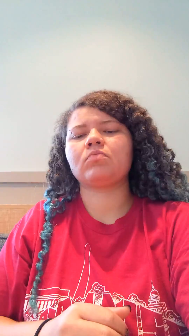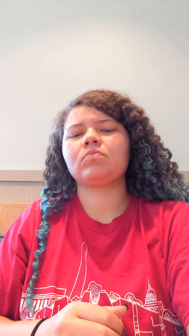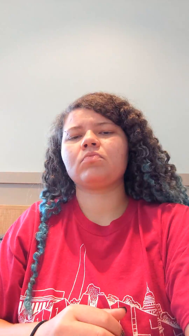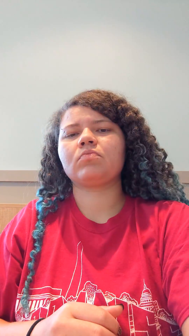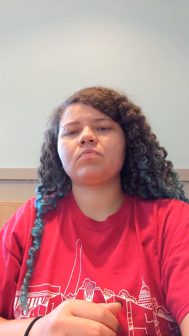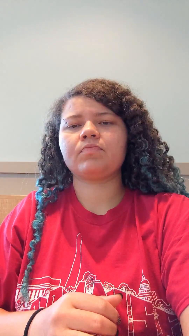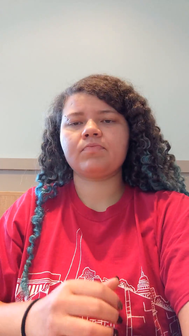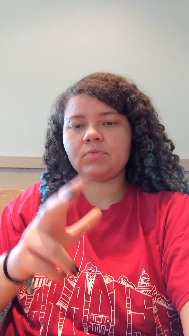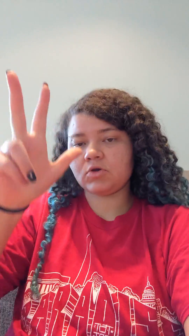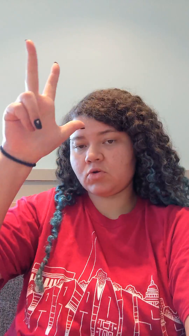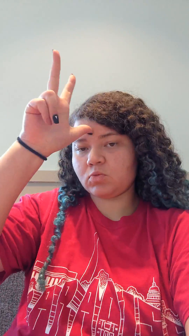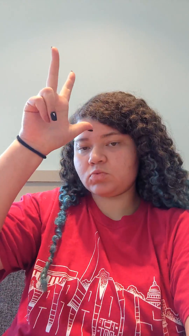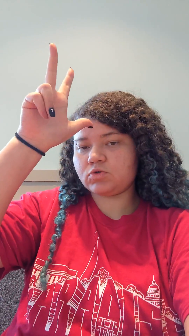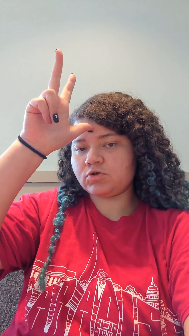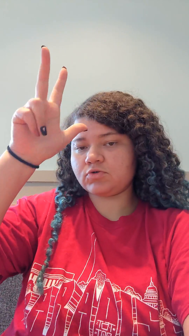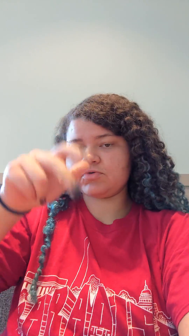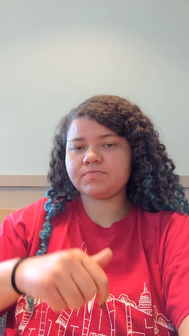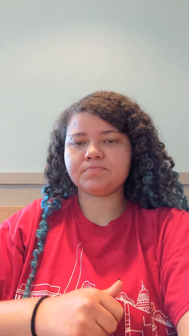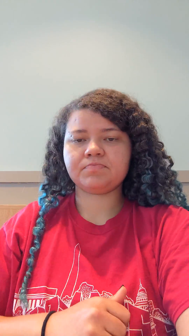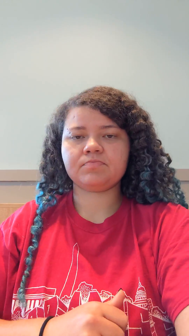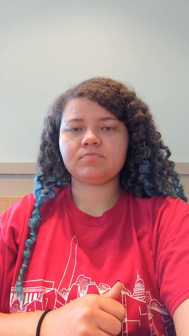rooster